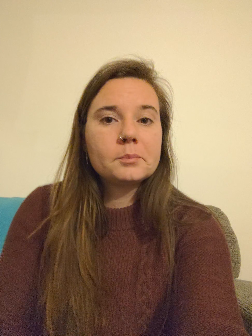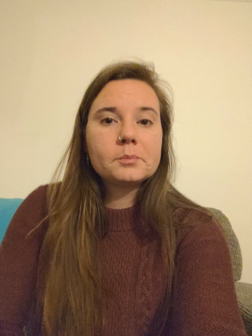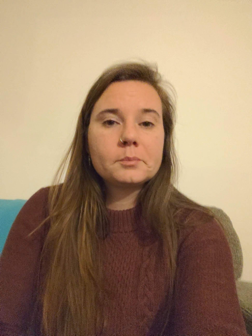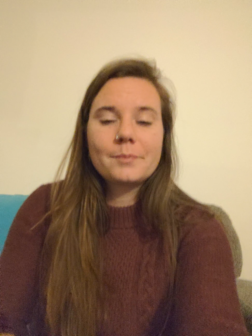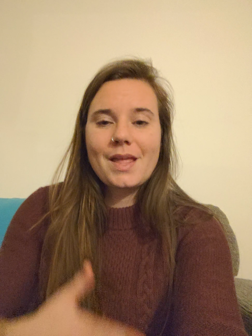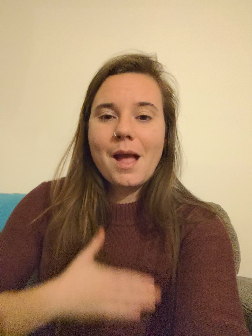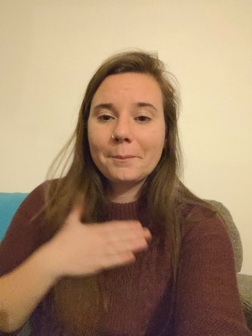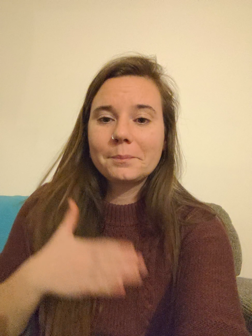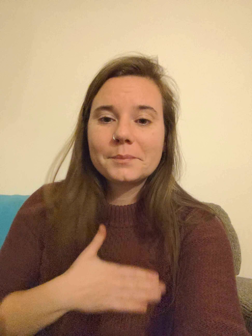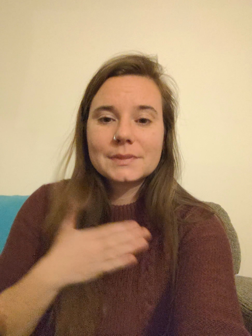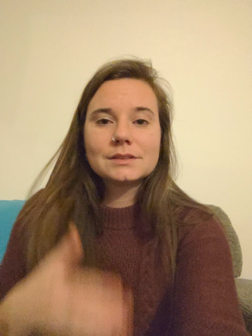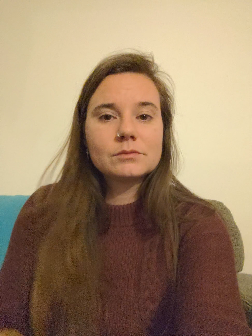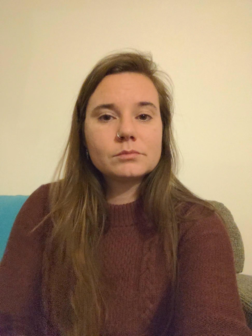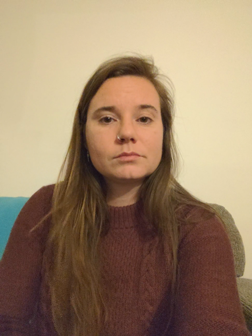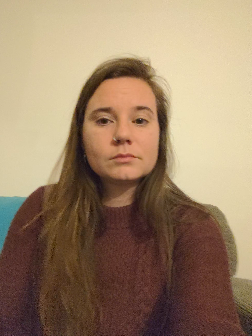happy